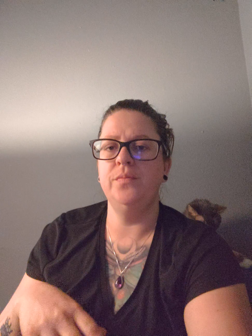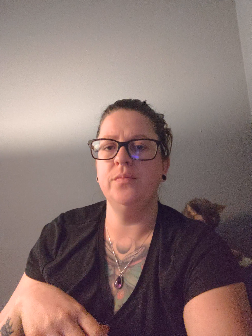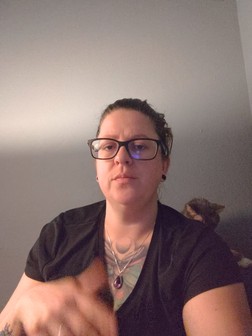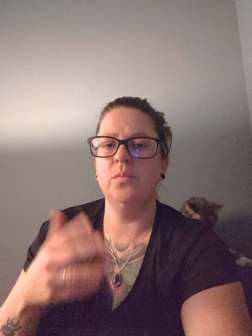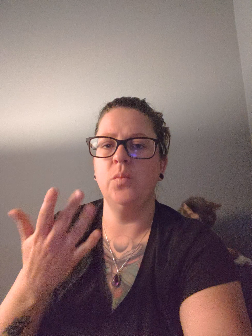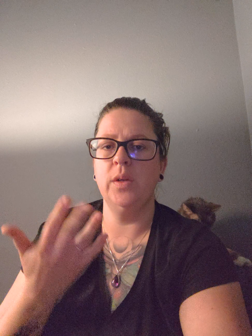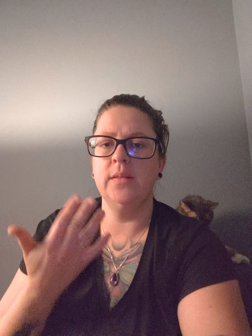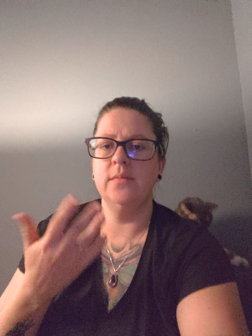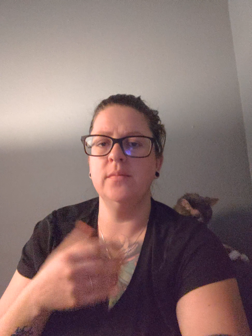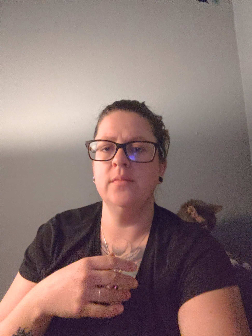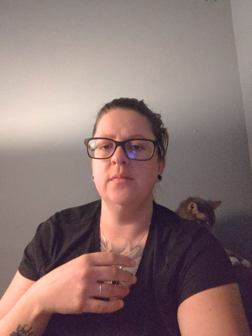wait